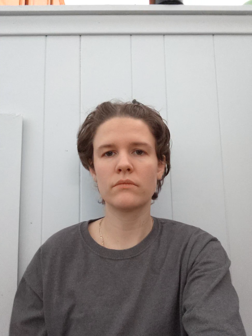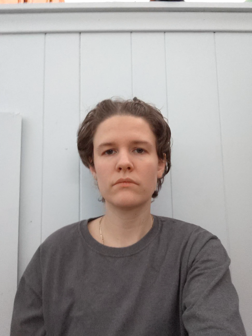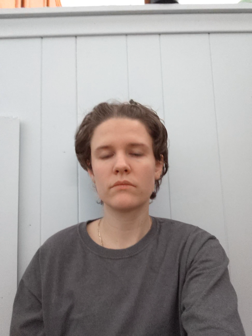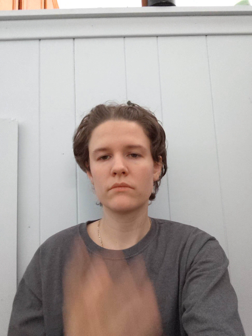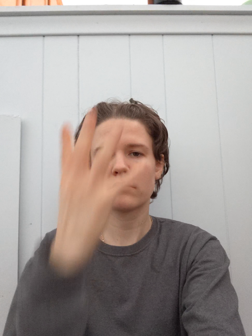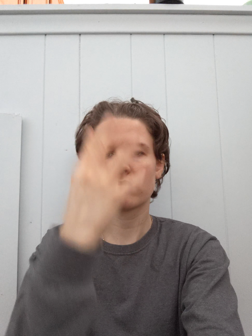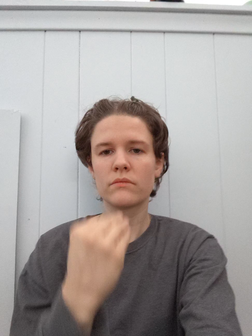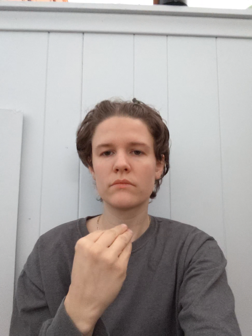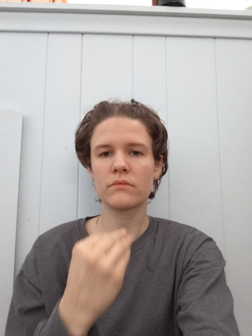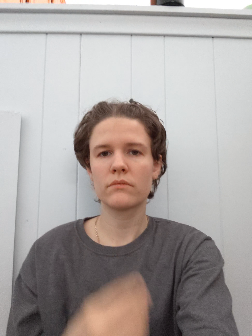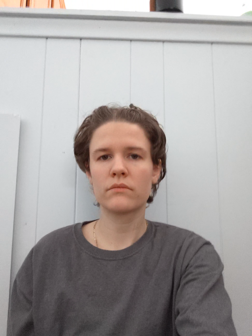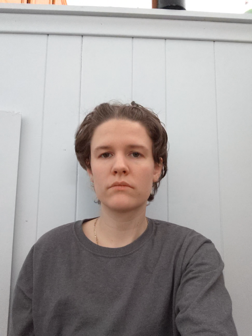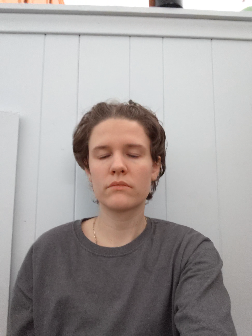sleep